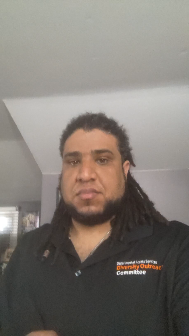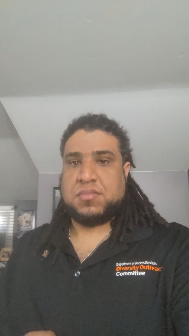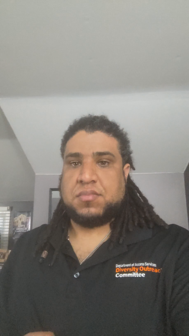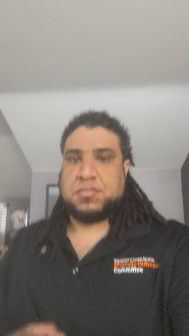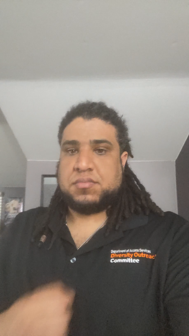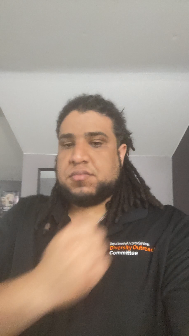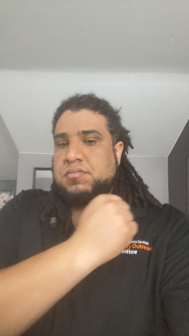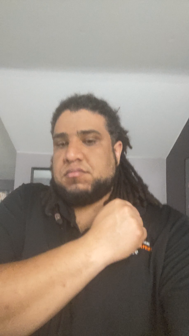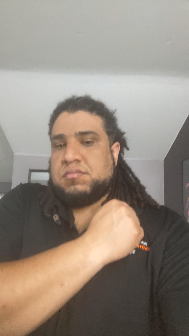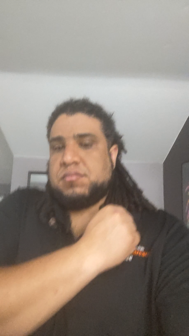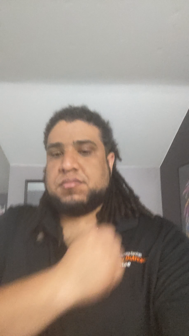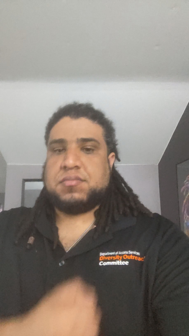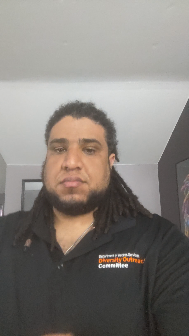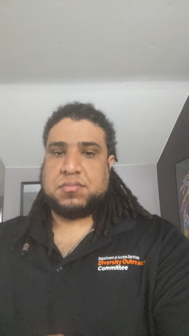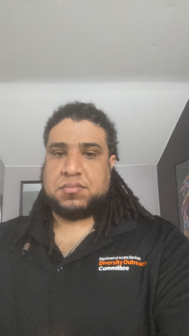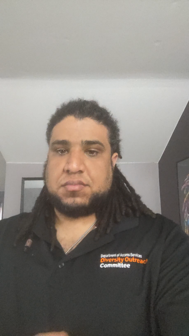love